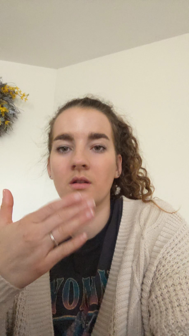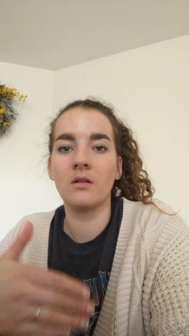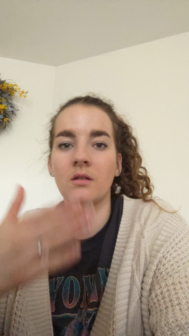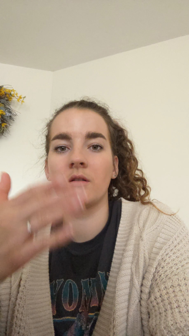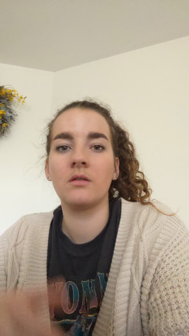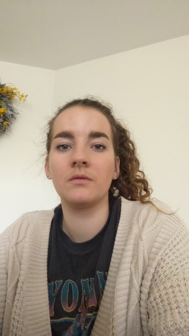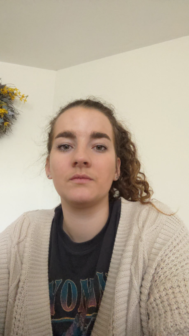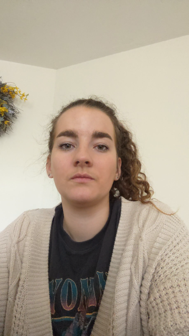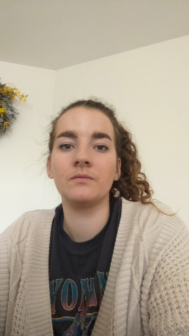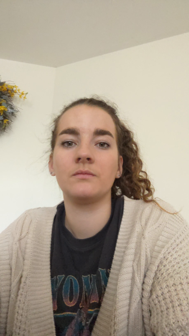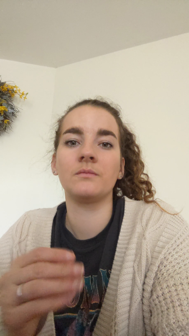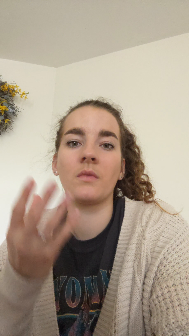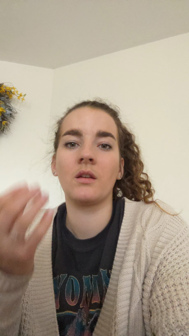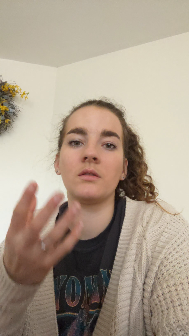plants